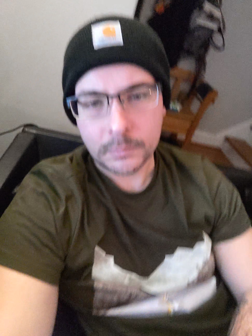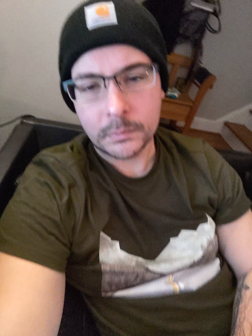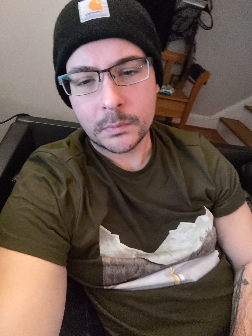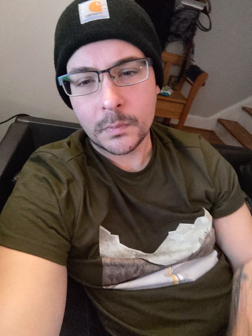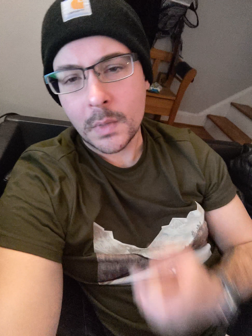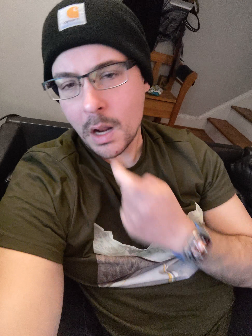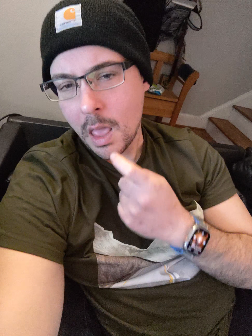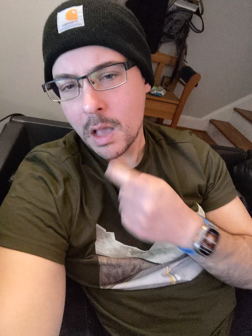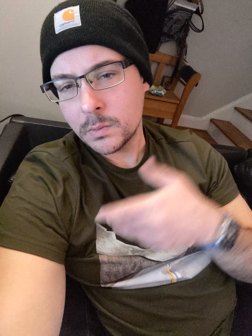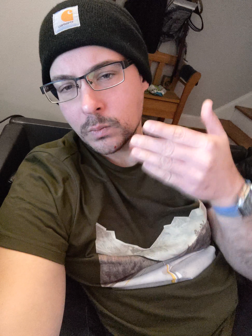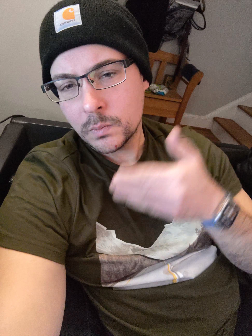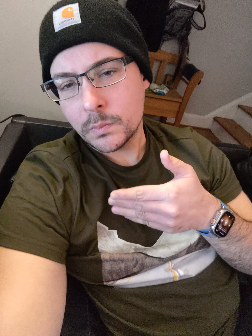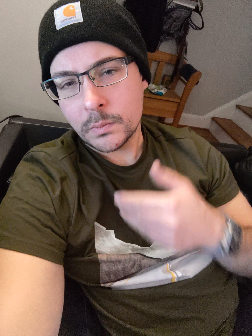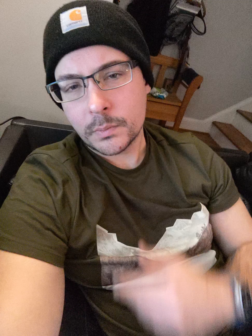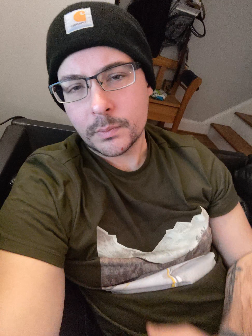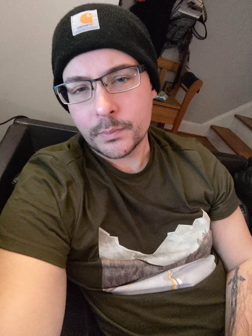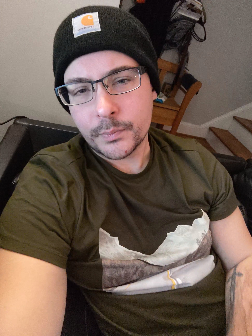window